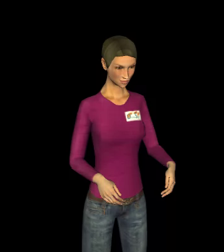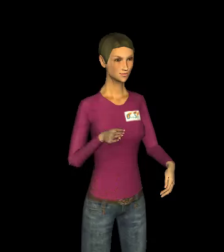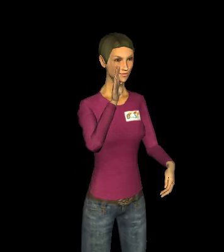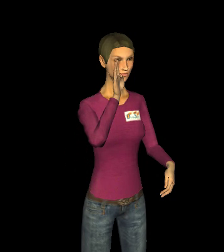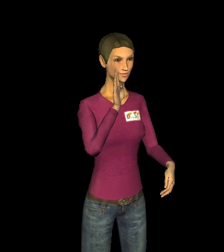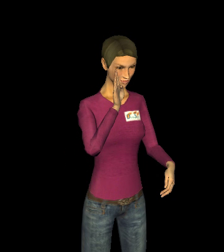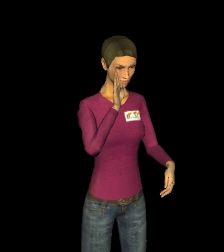من فضلك